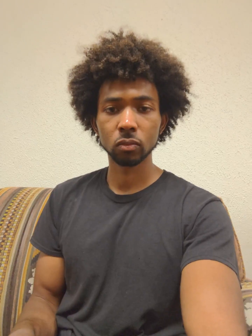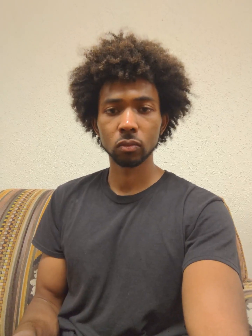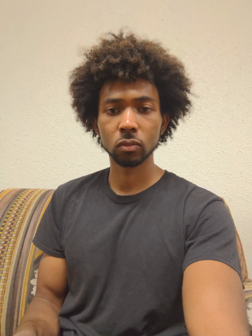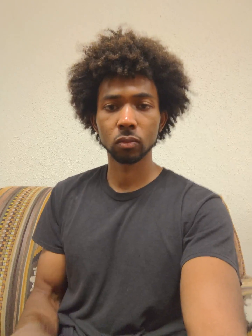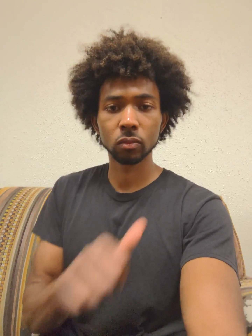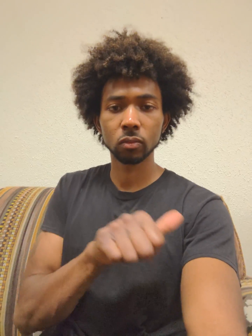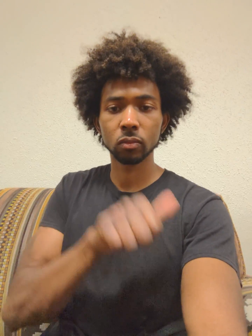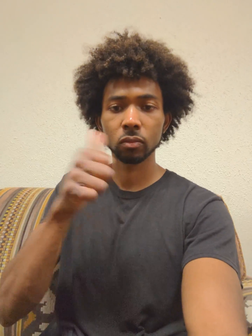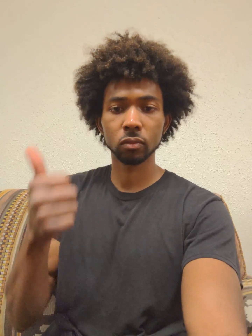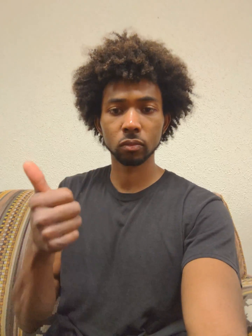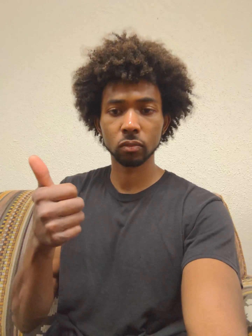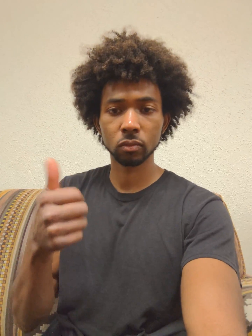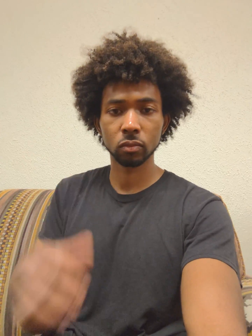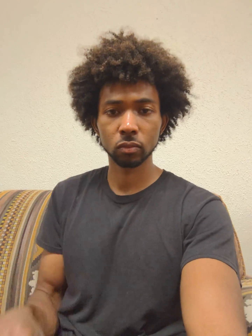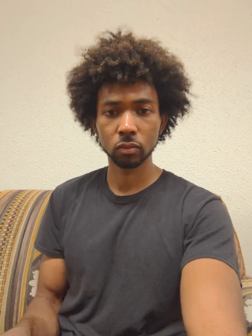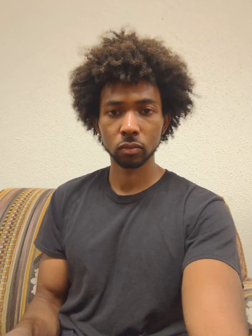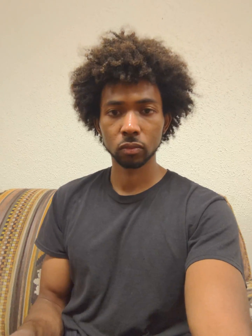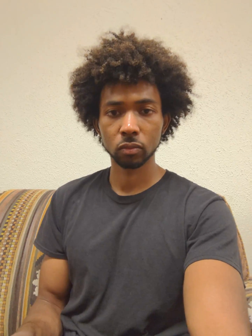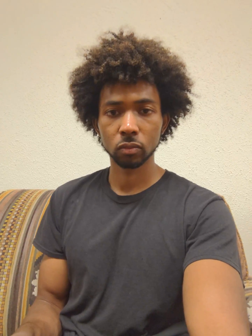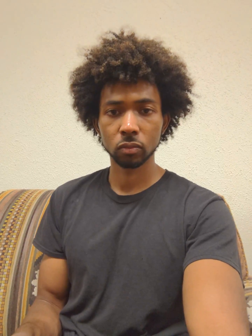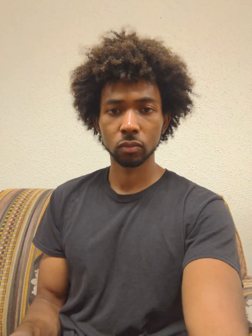other